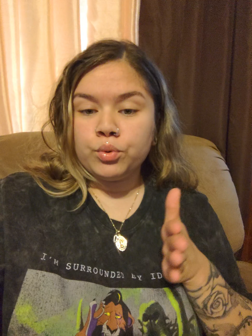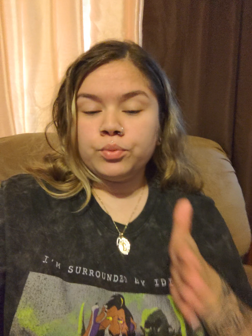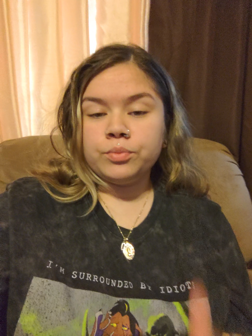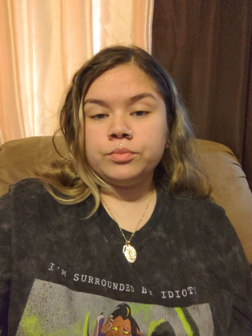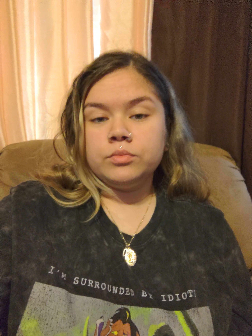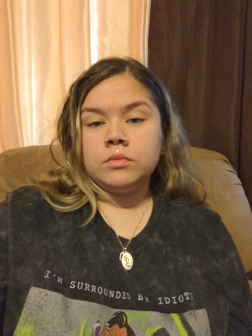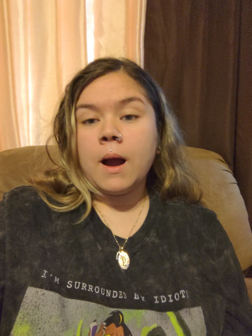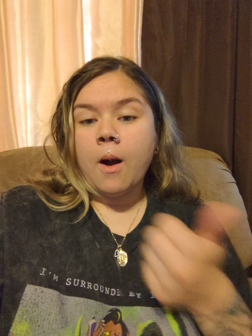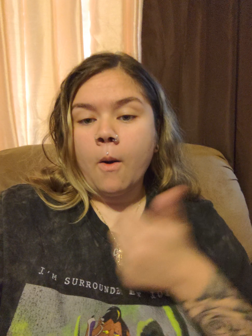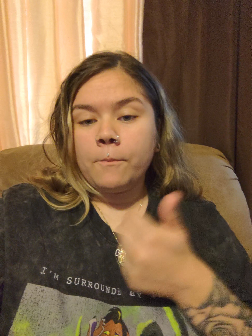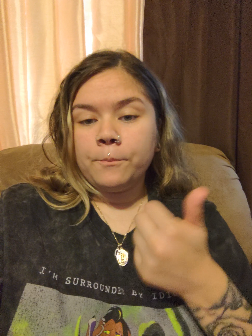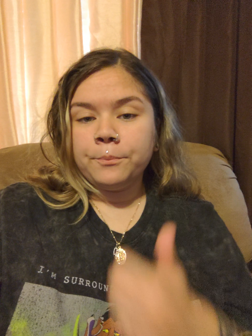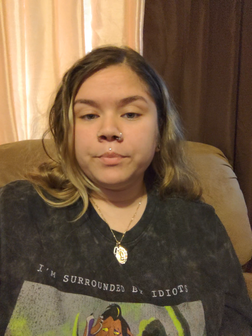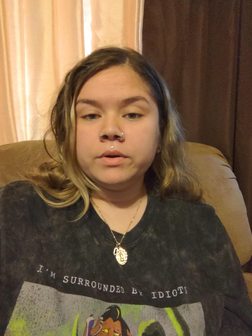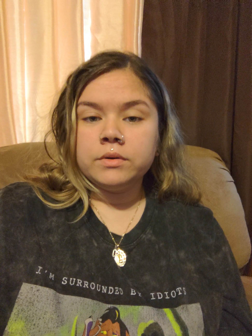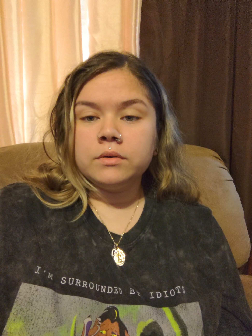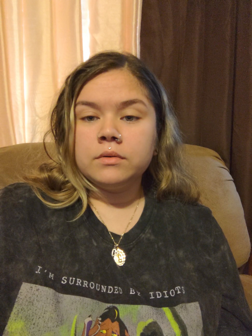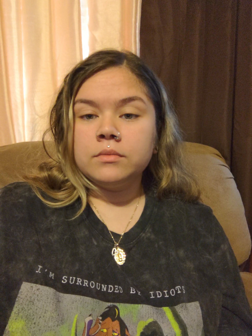help